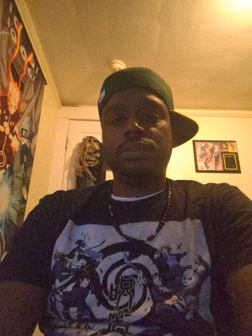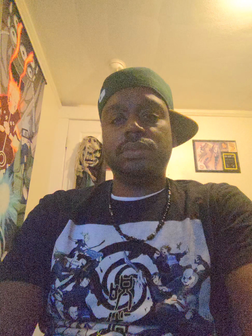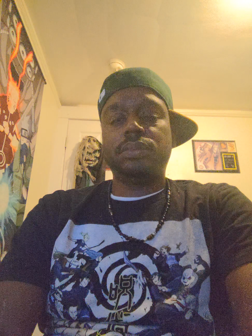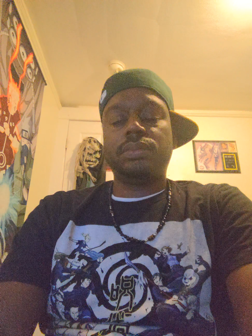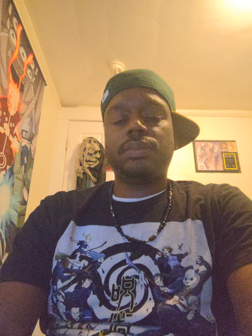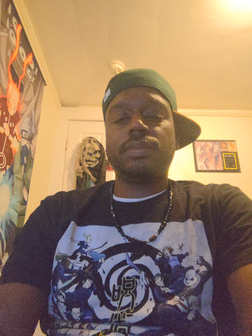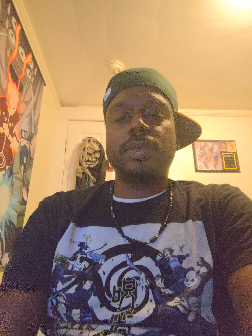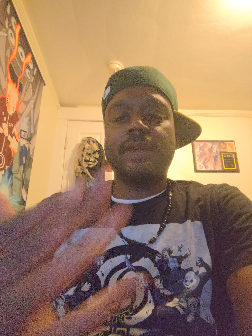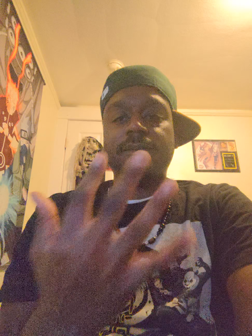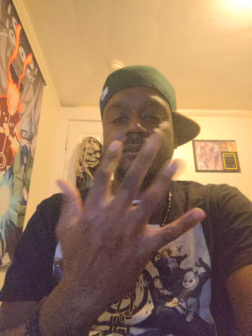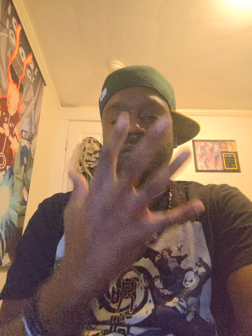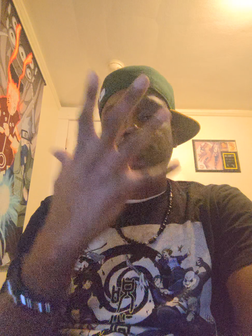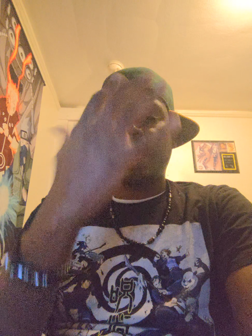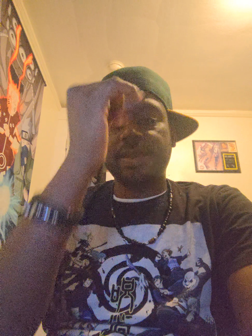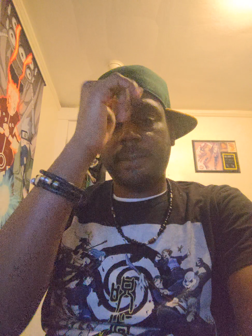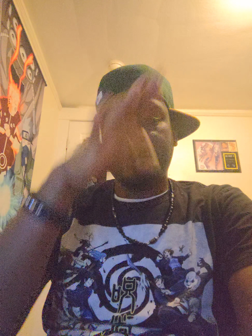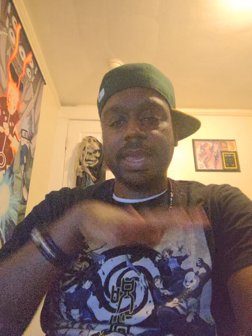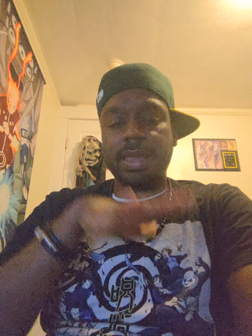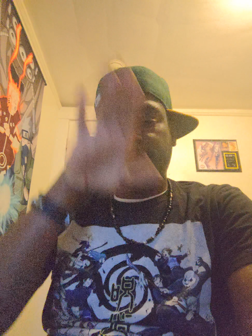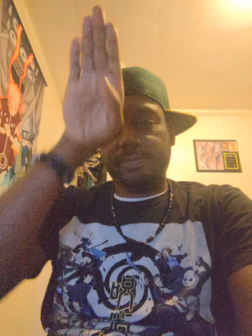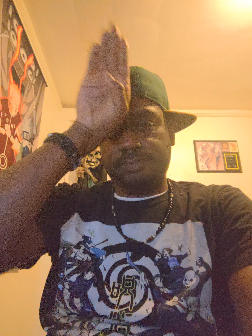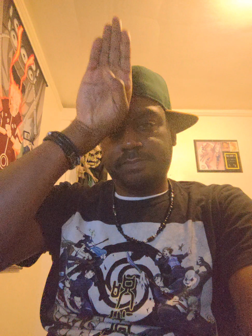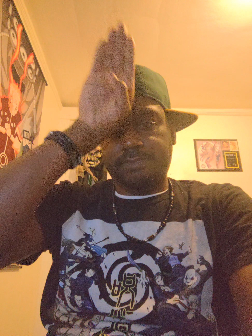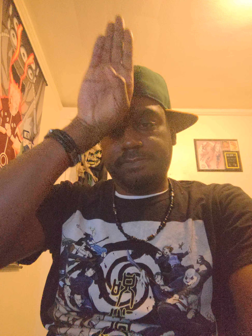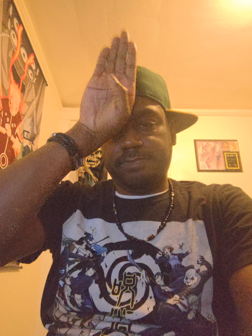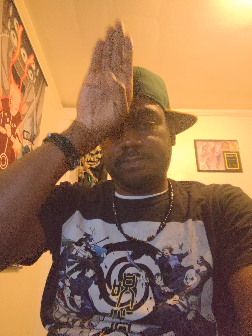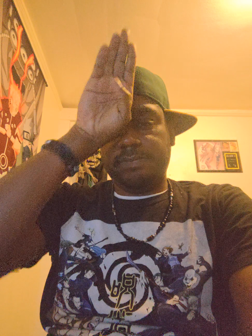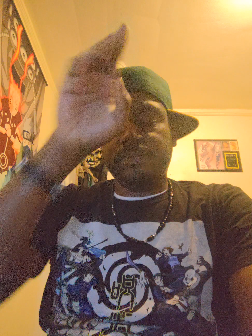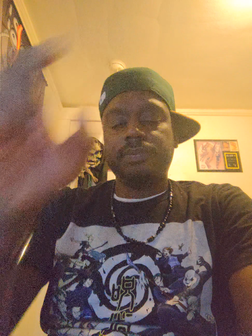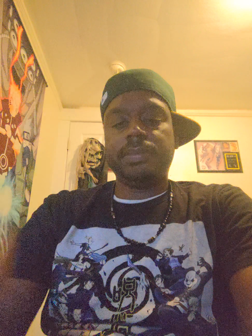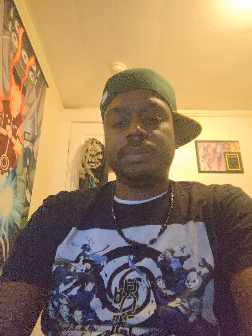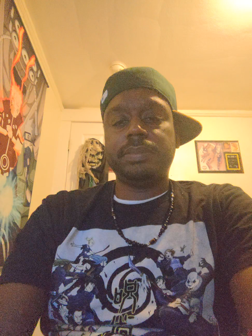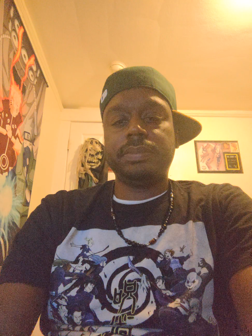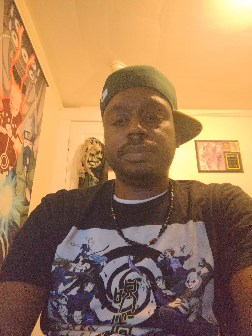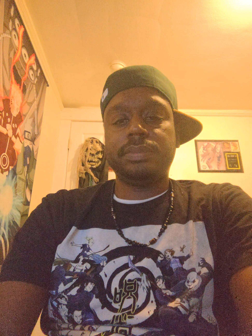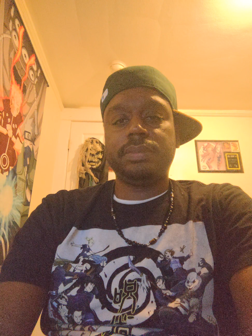fireman